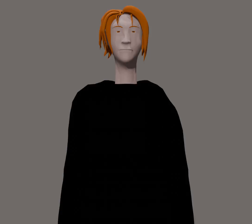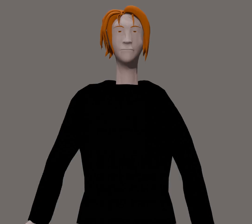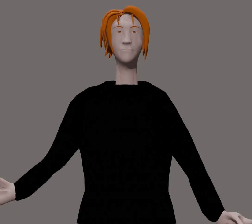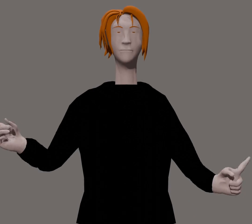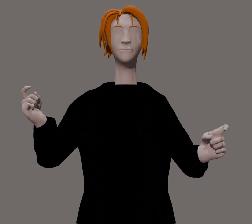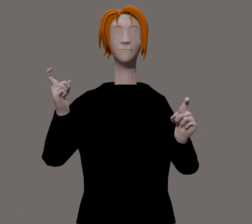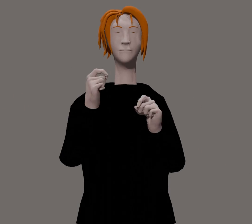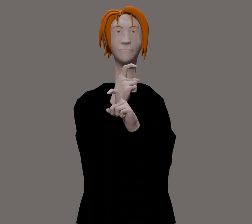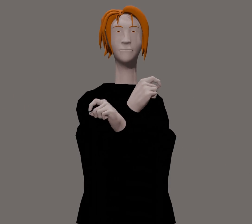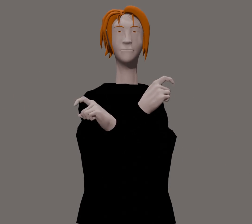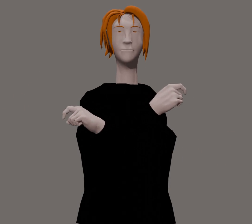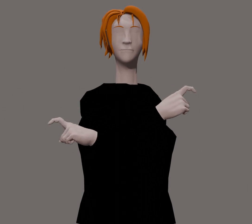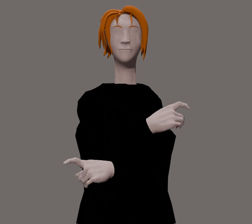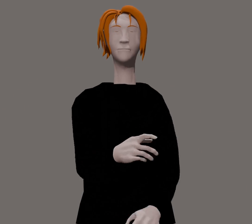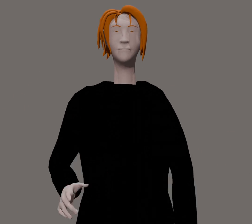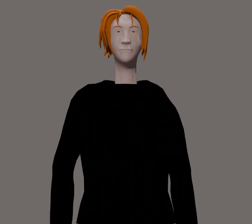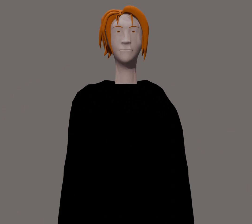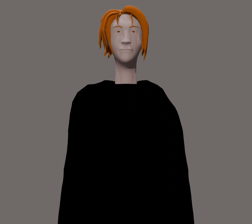Complex